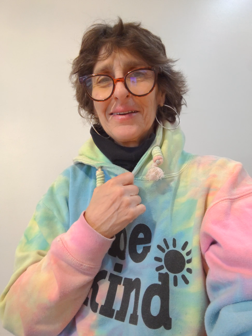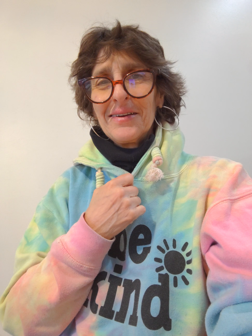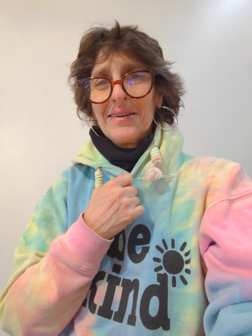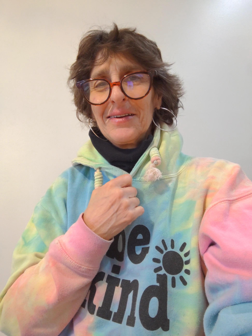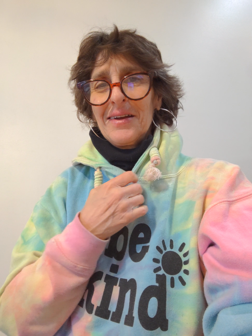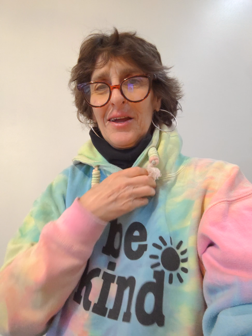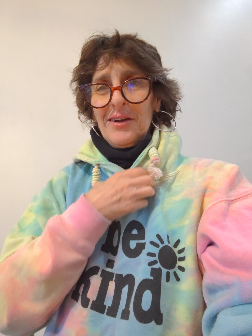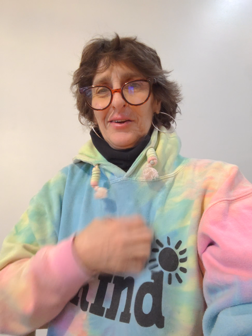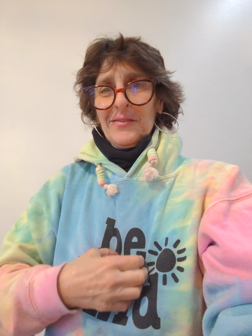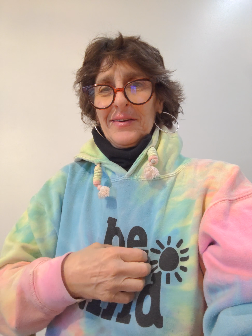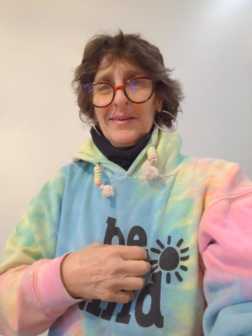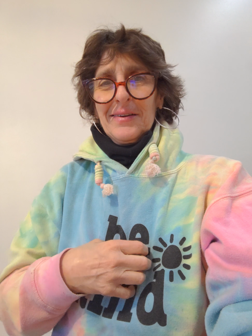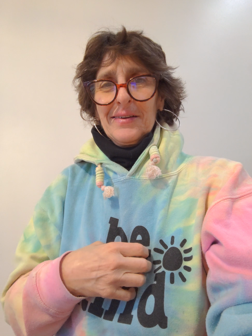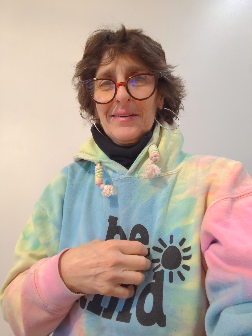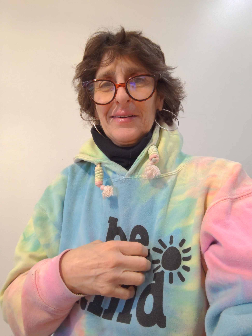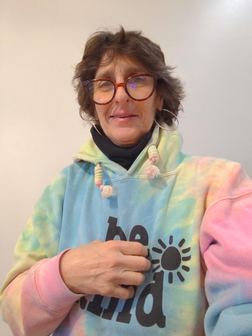hungry